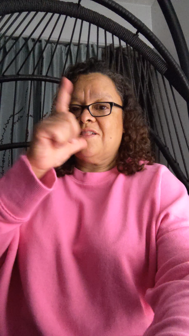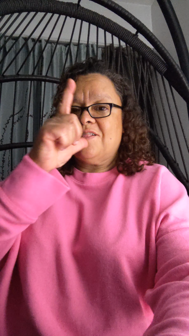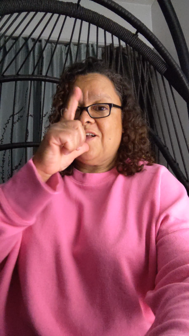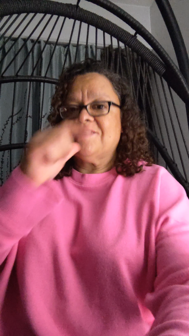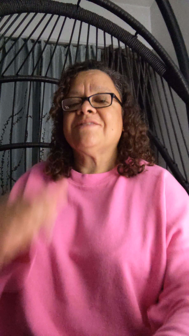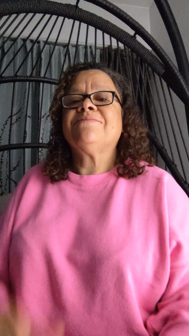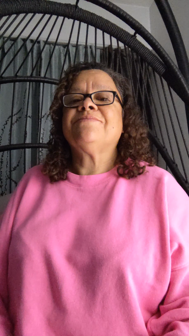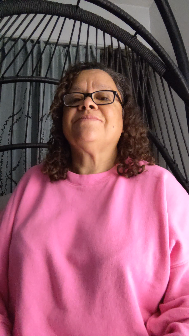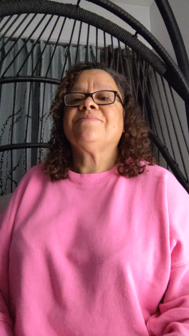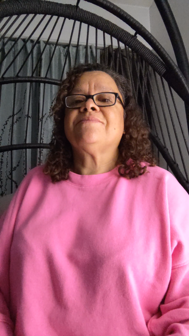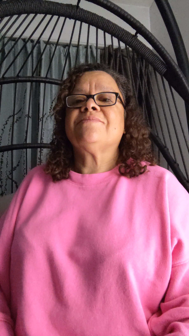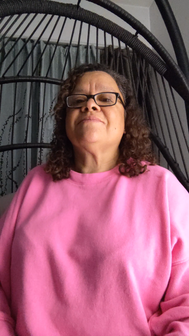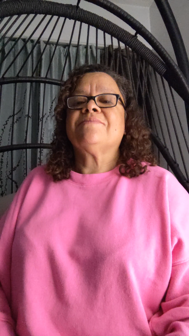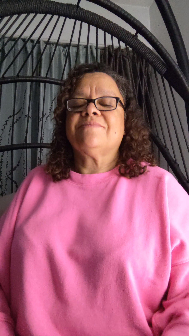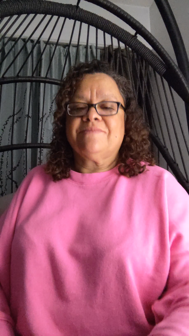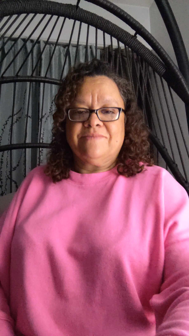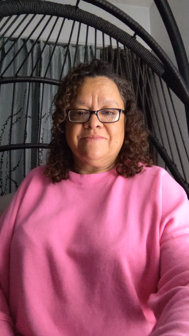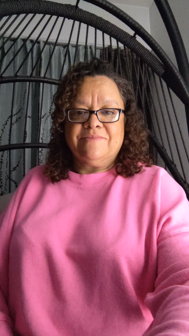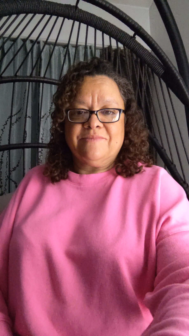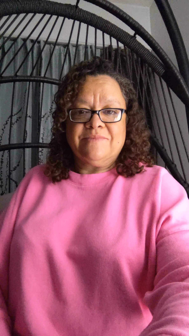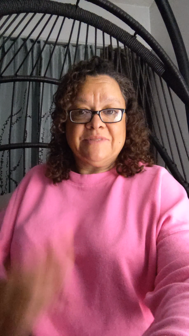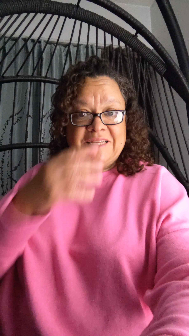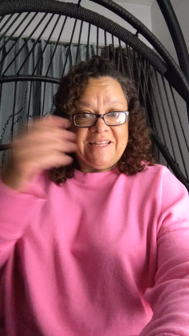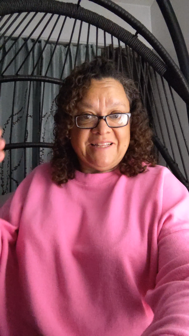and